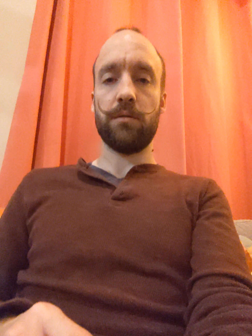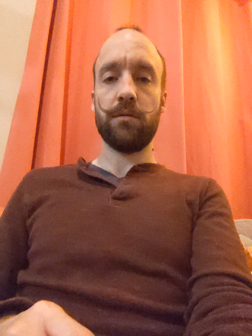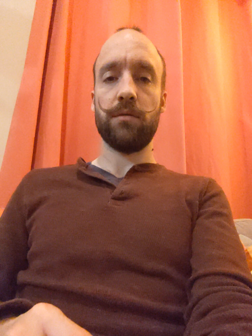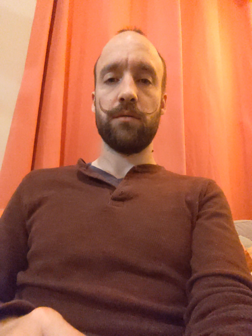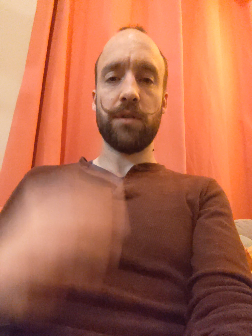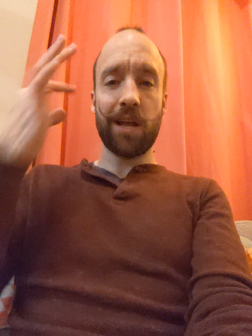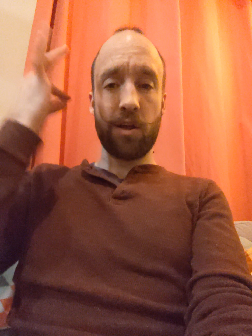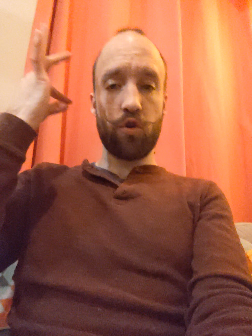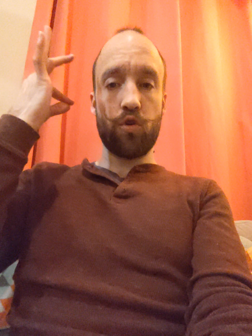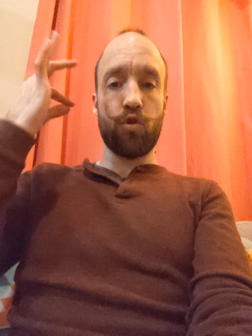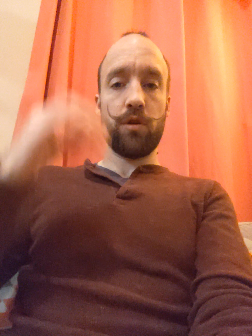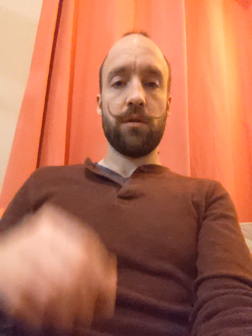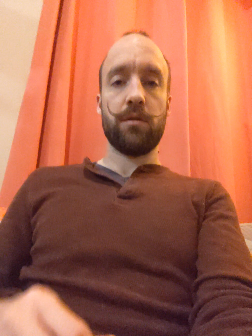hair